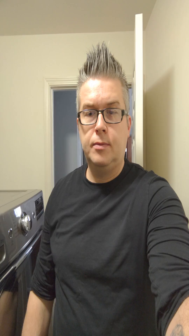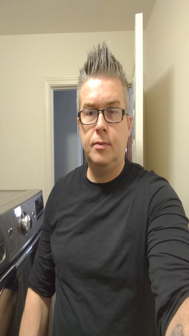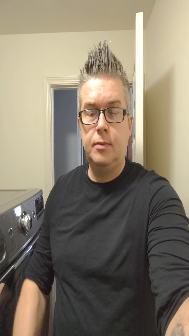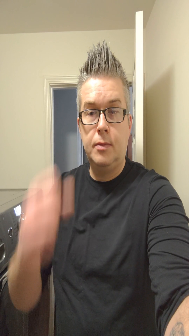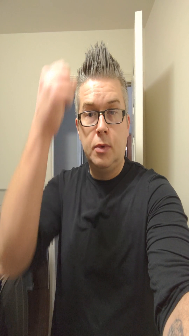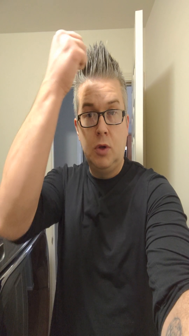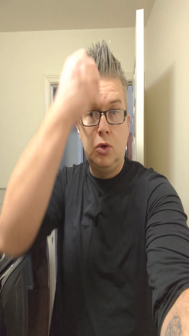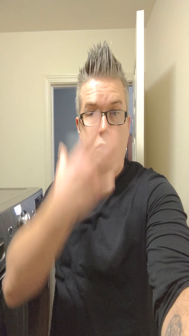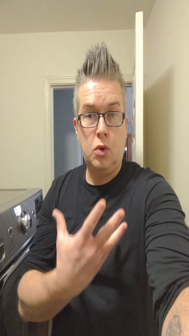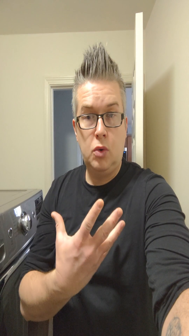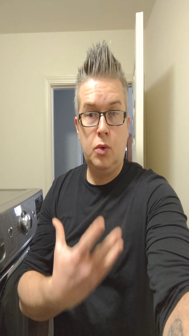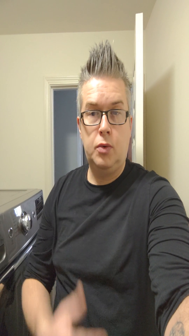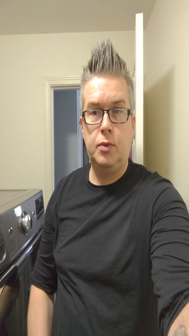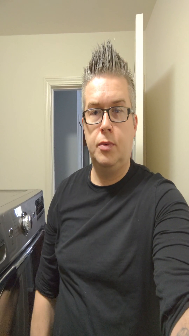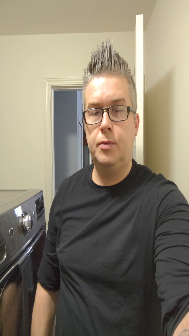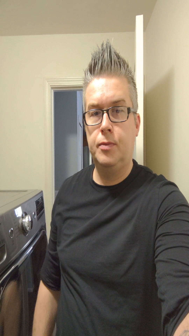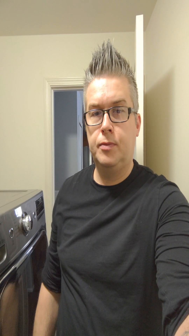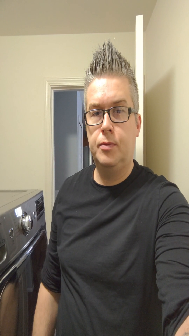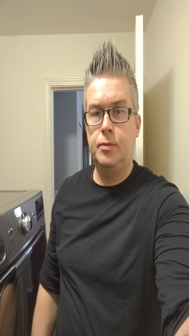shower